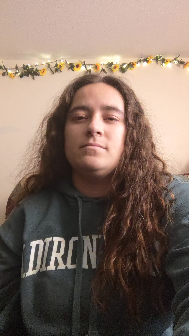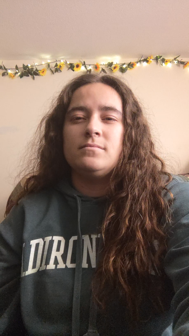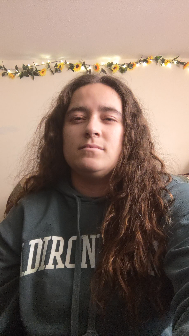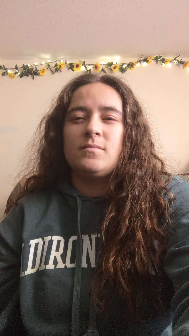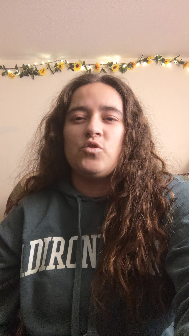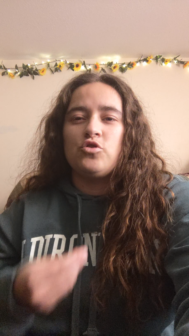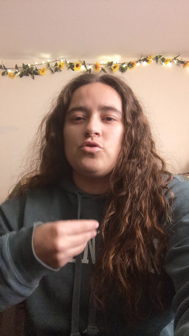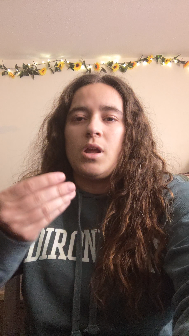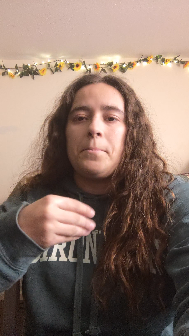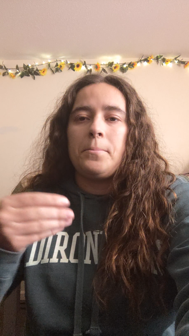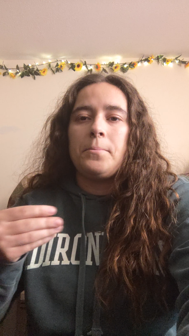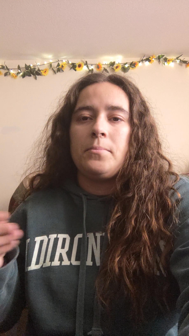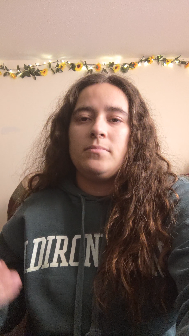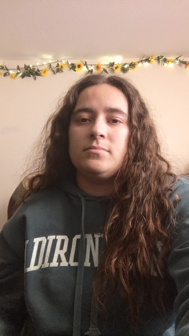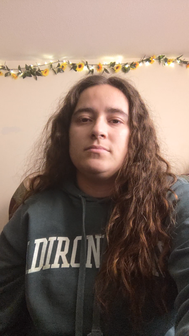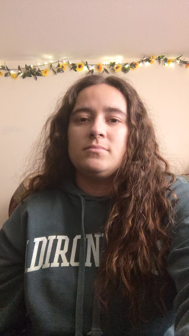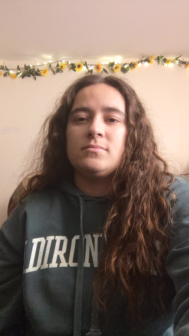shopping